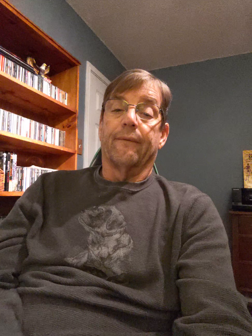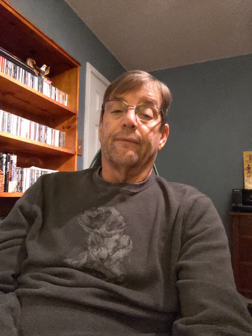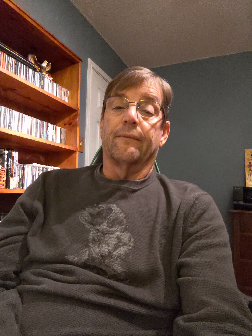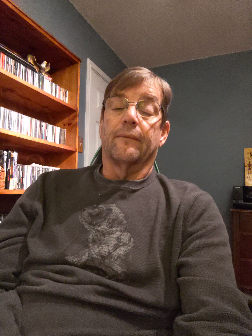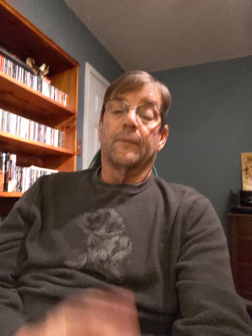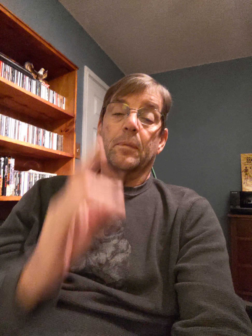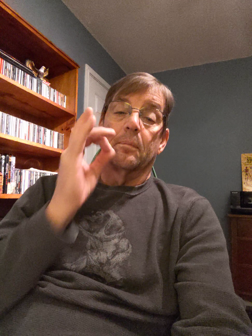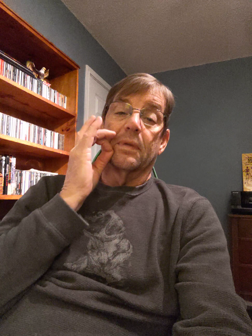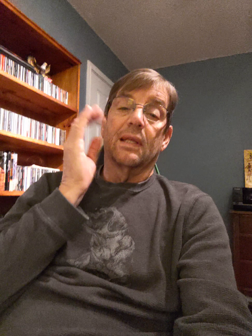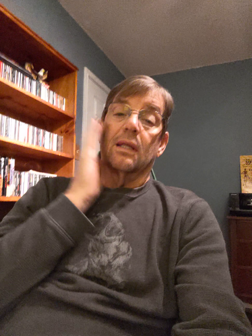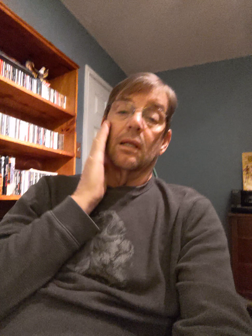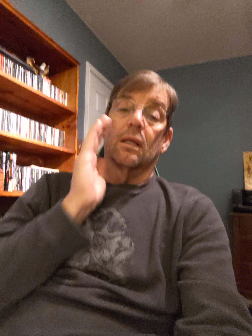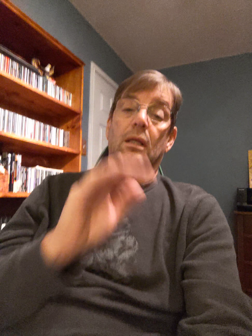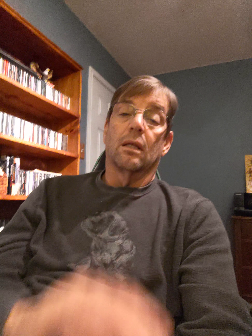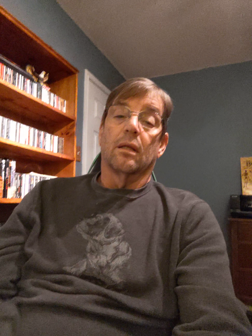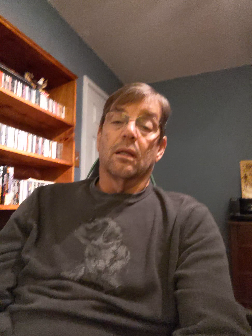bee